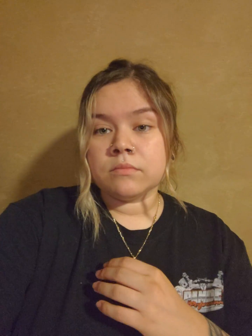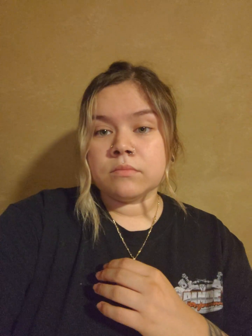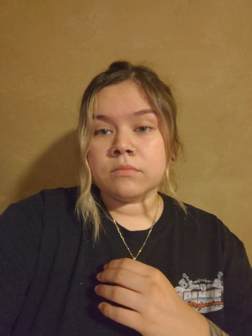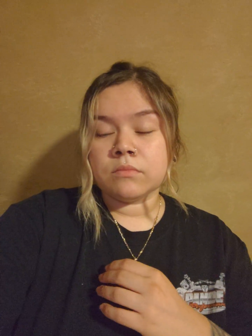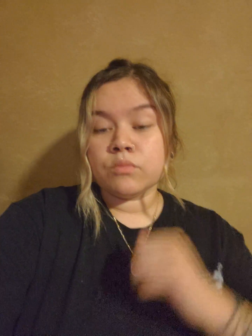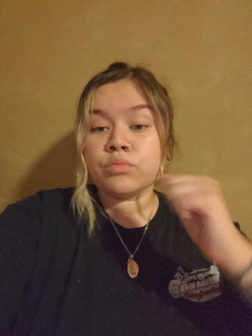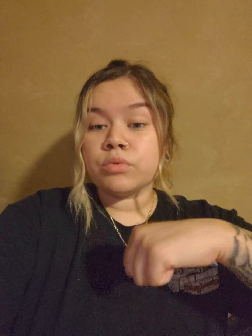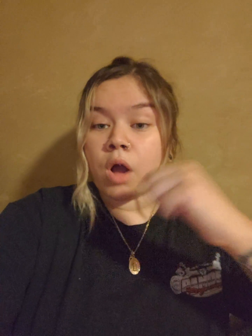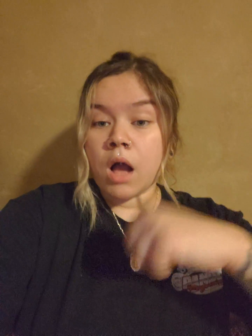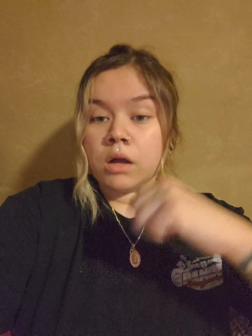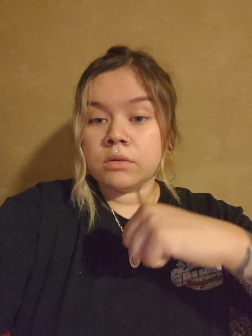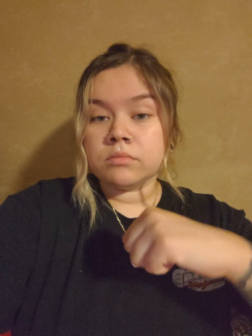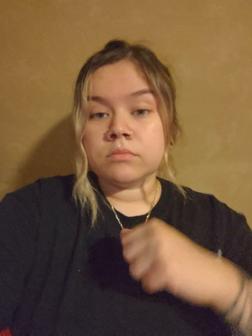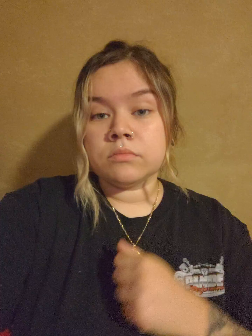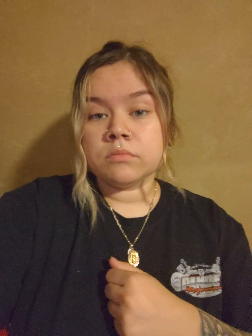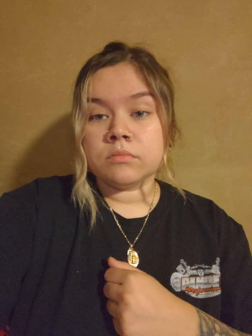rock